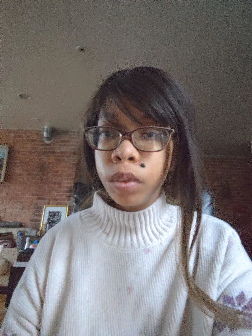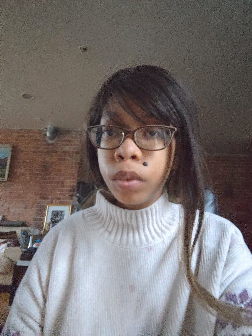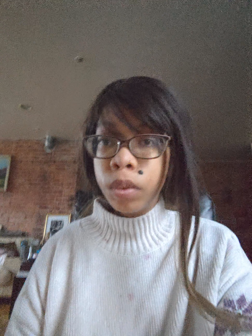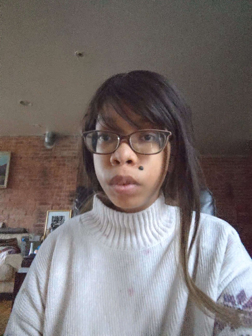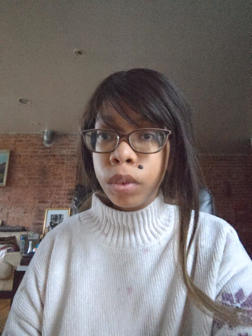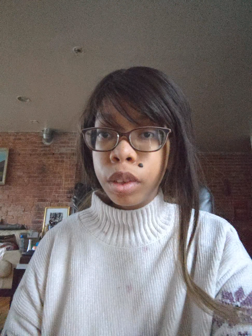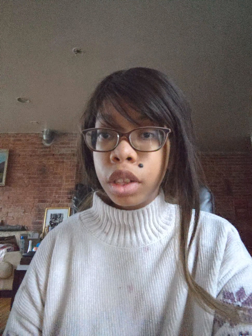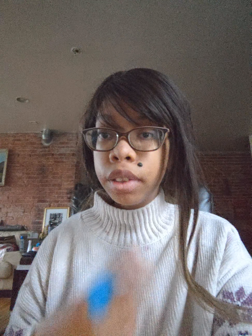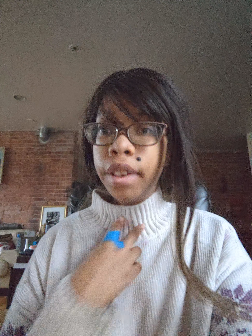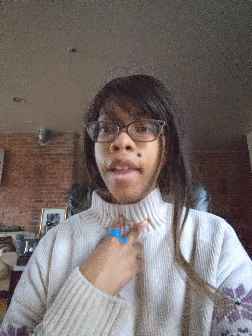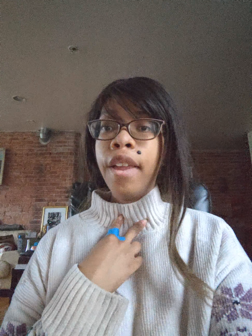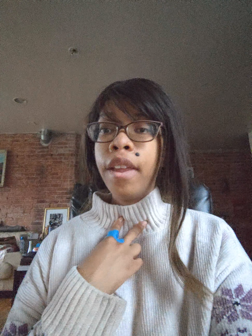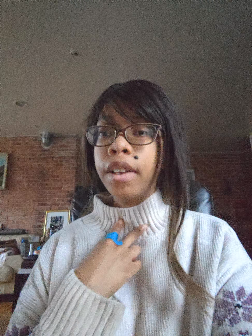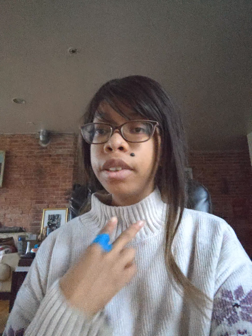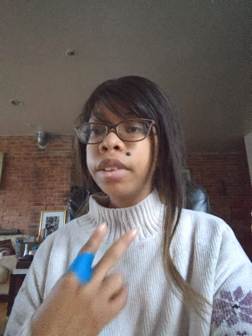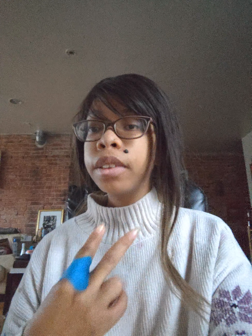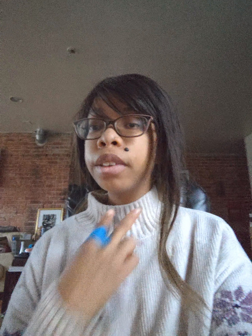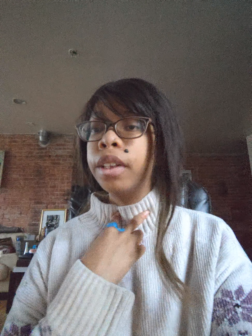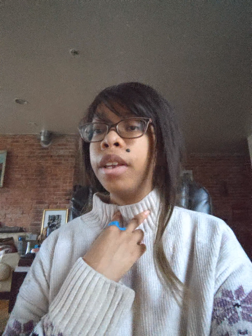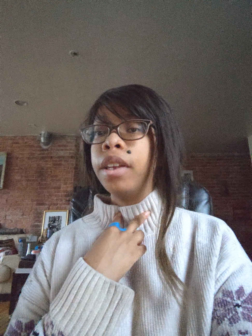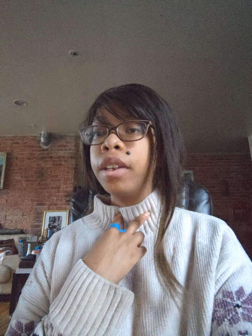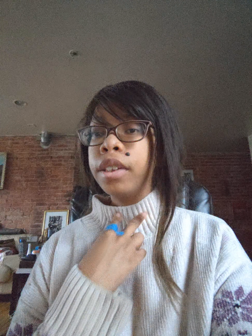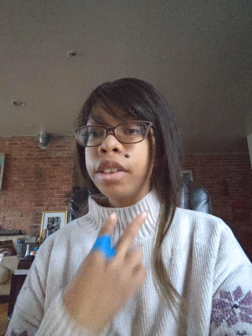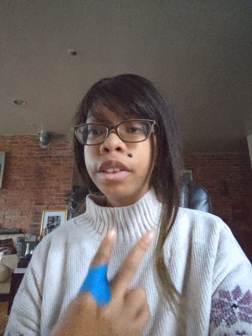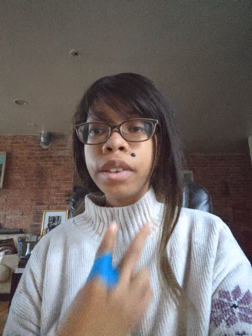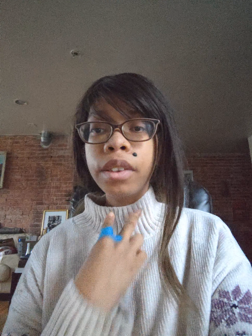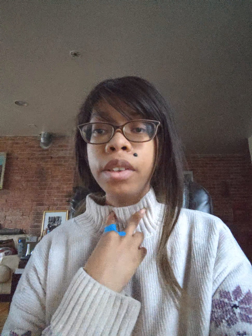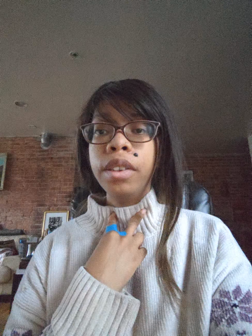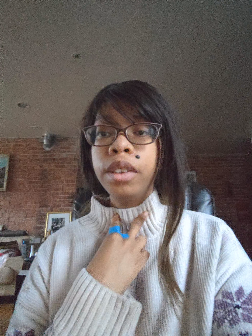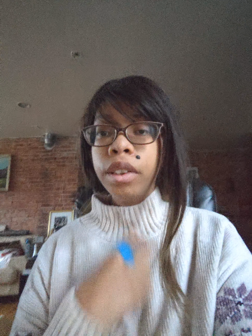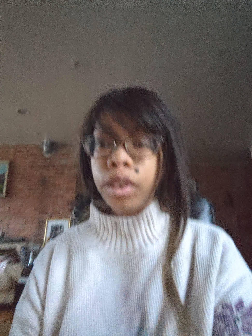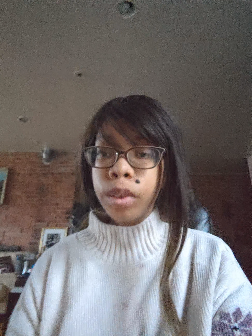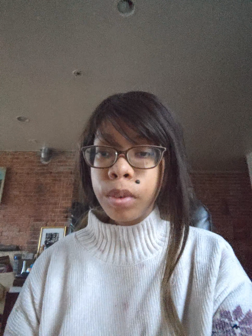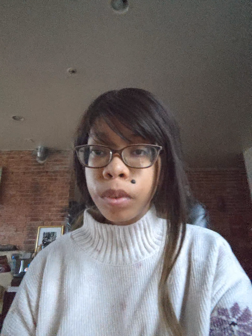stuck